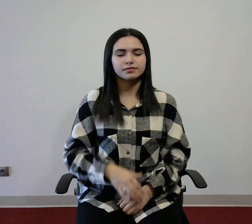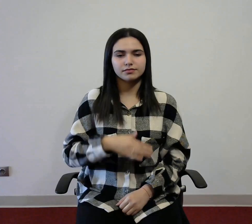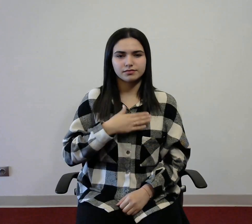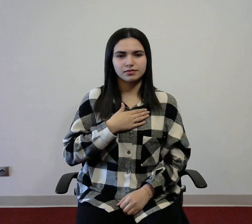mən